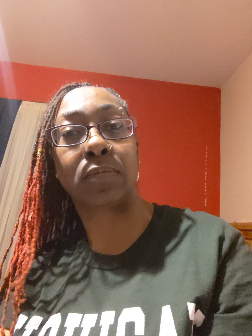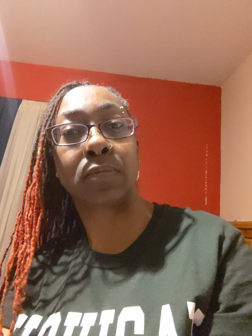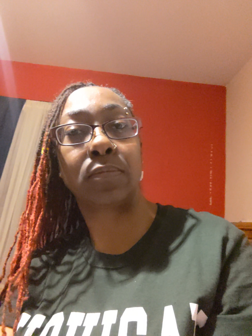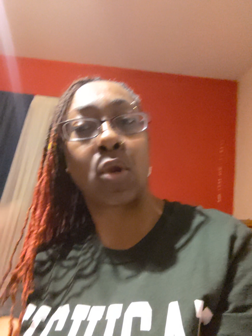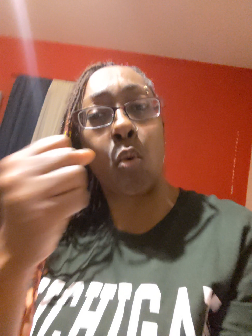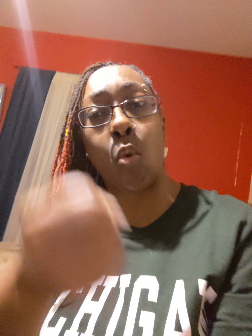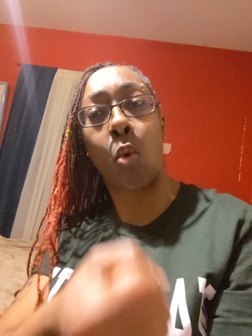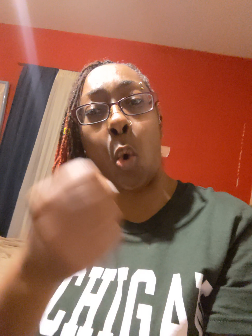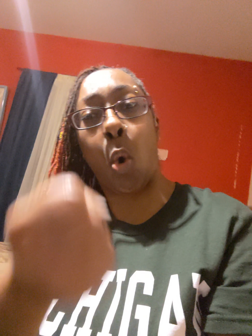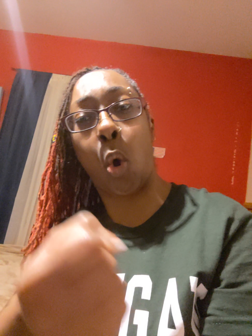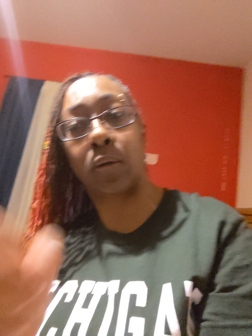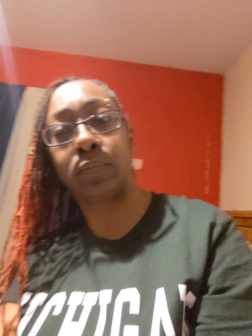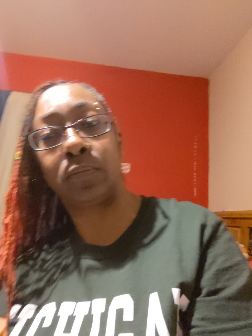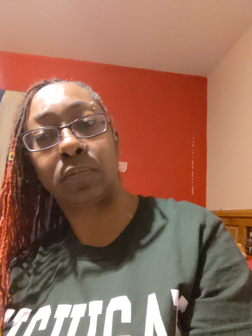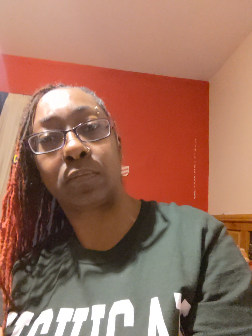car